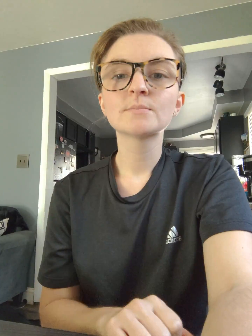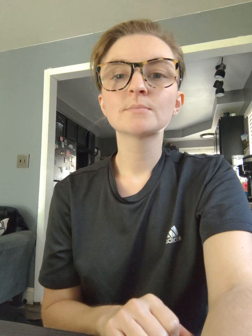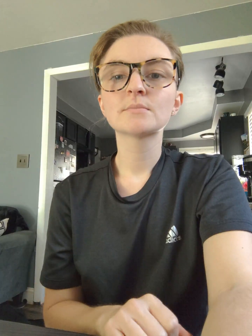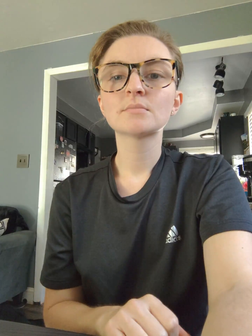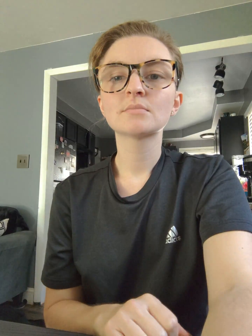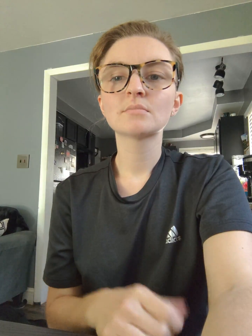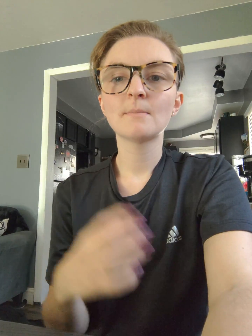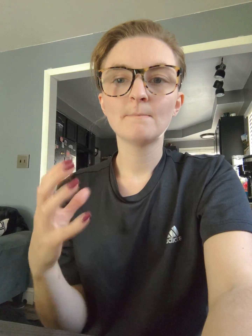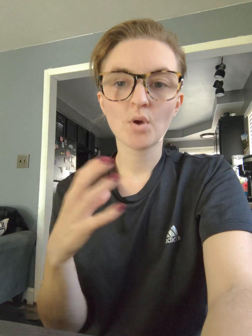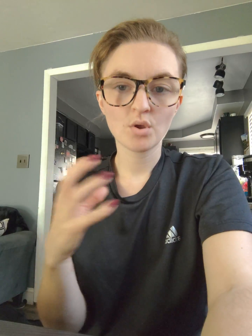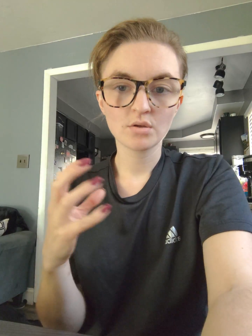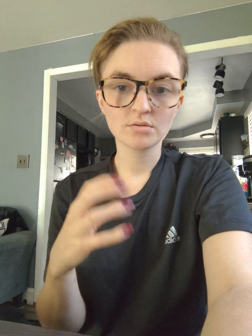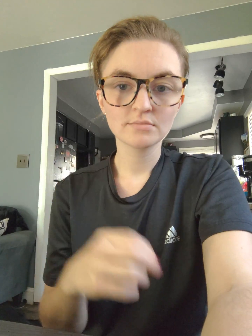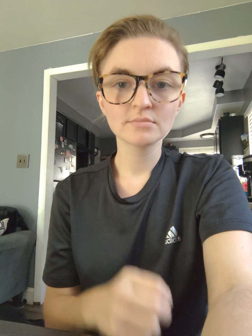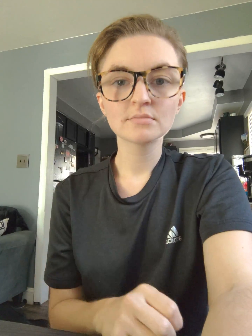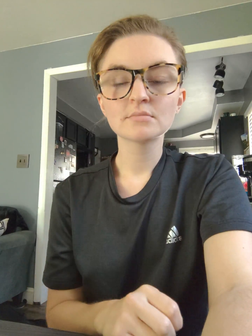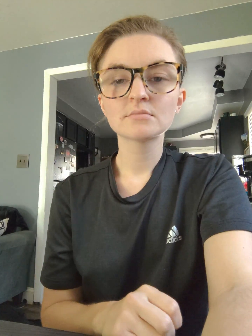ball